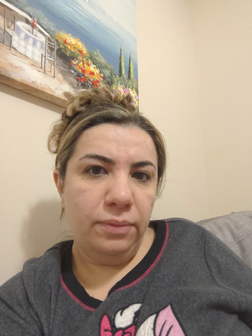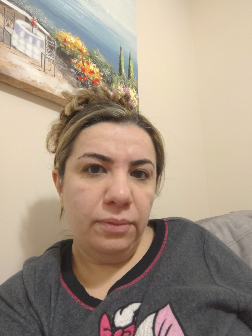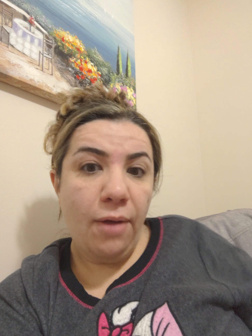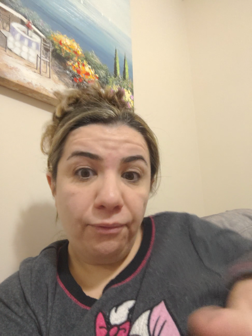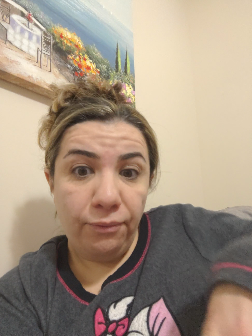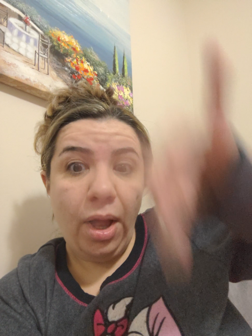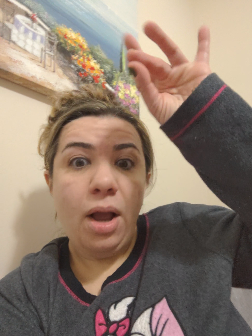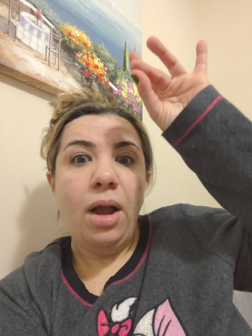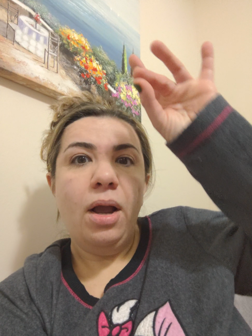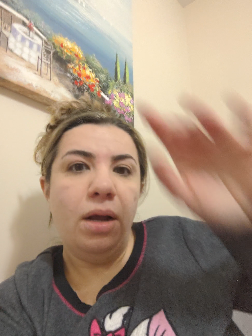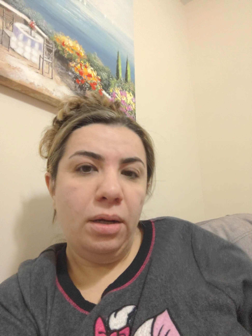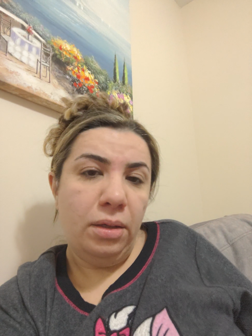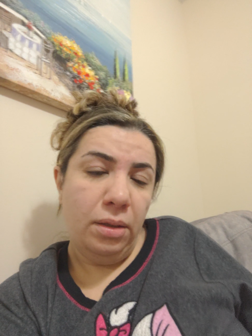find